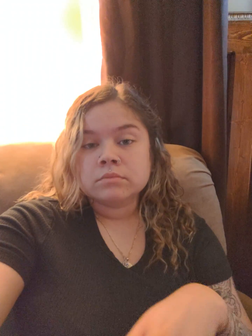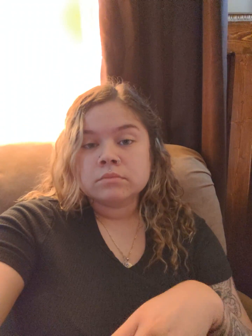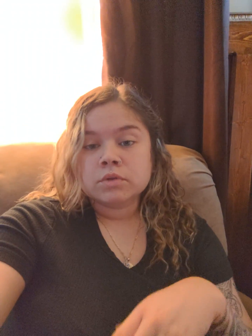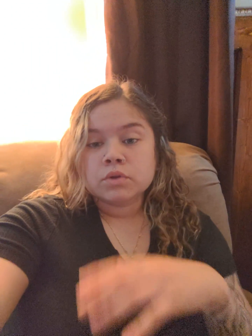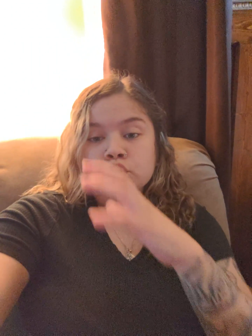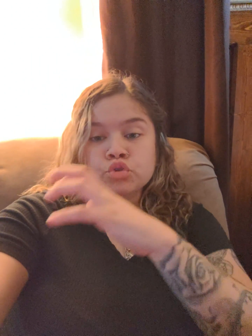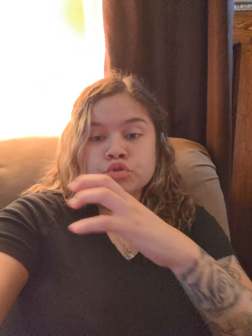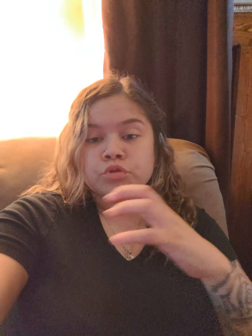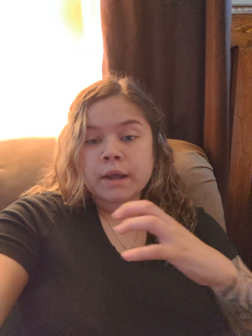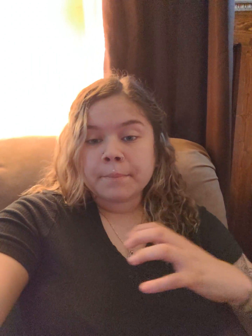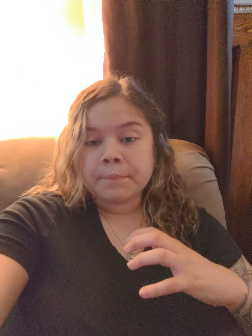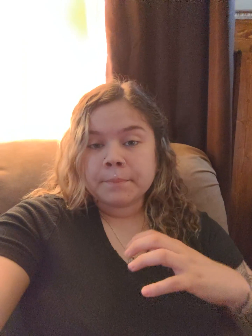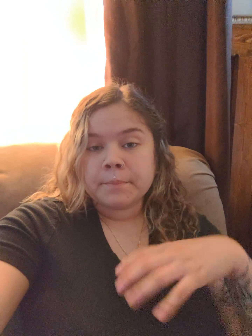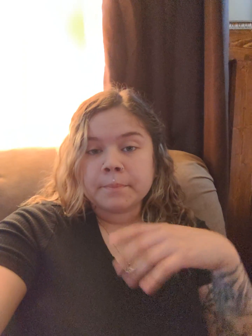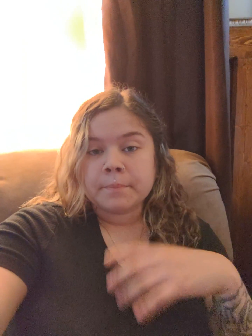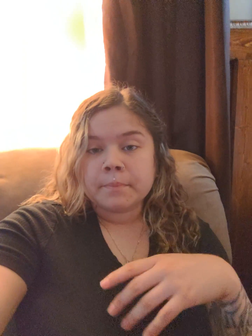grapes